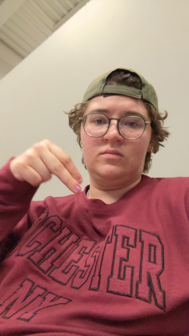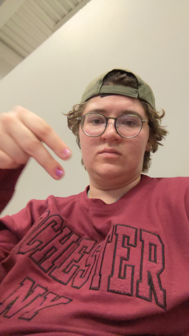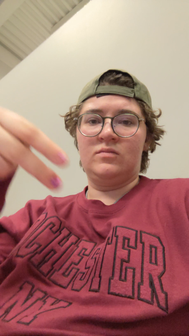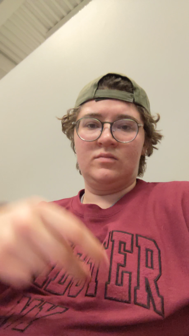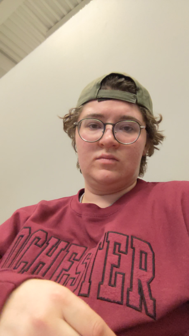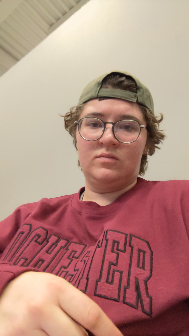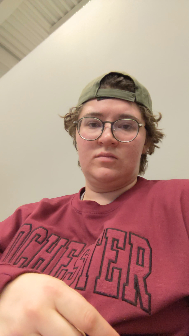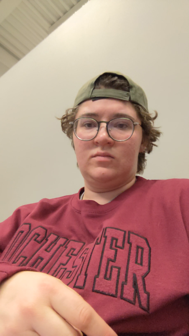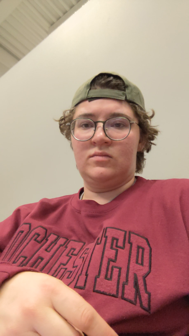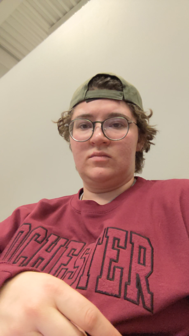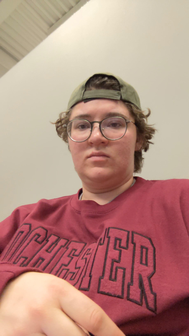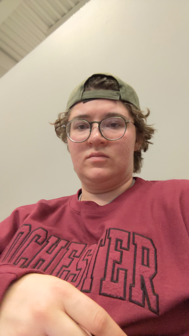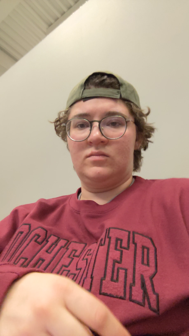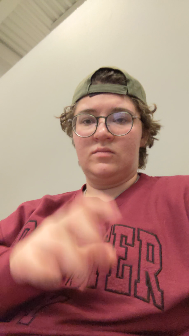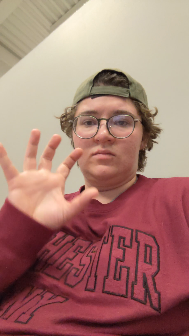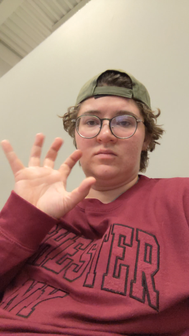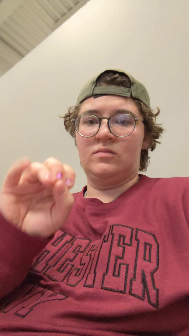bite